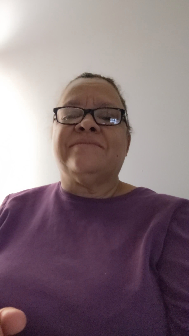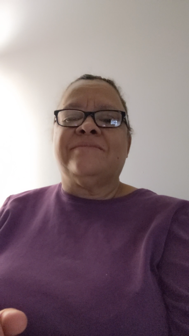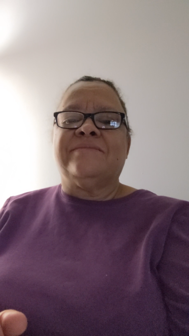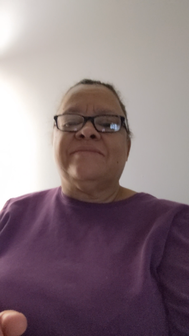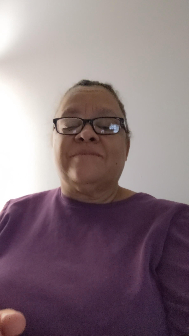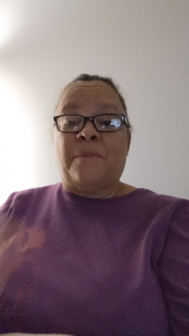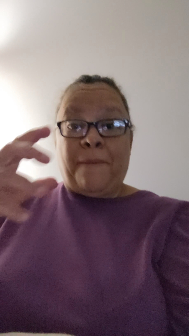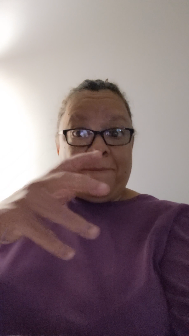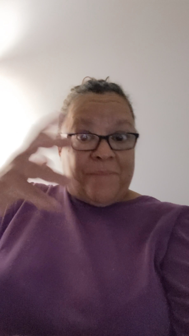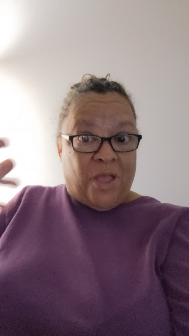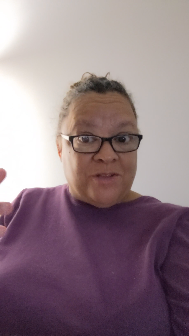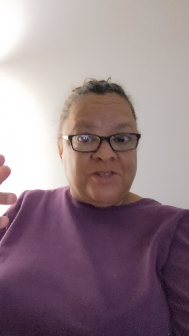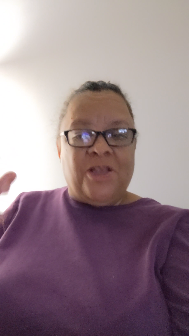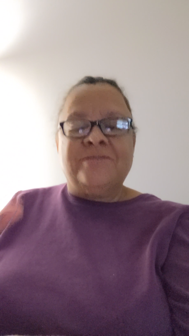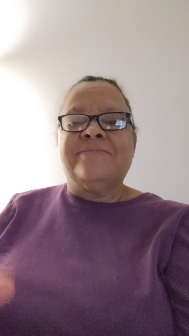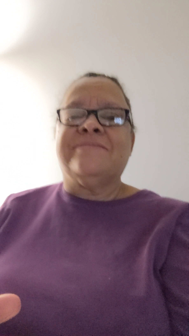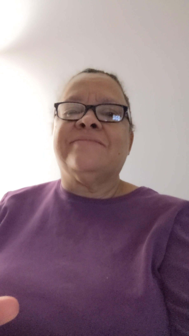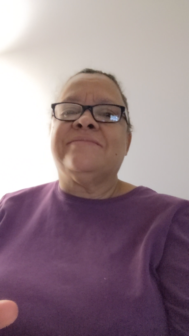much